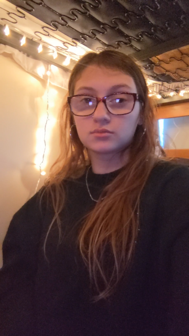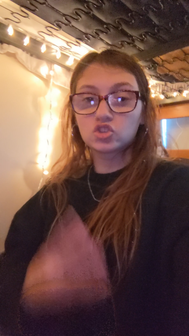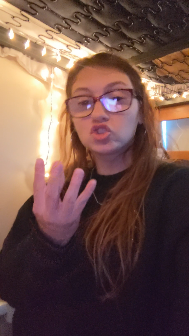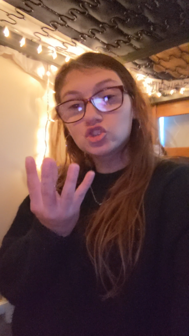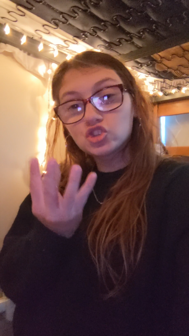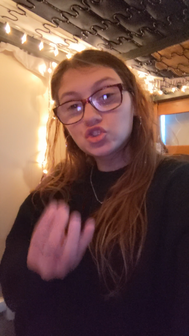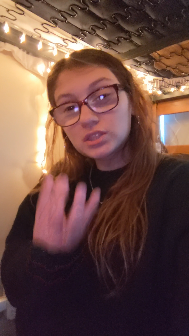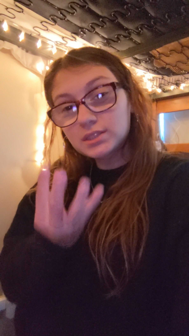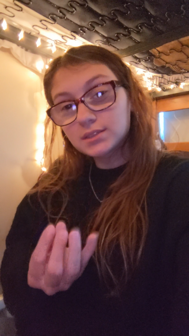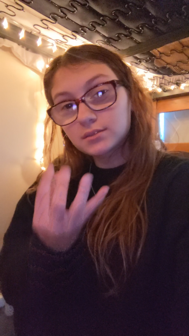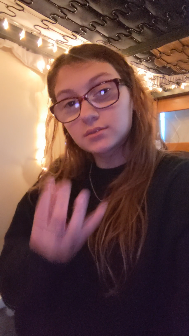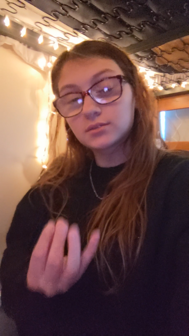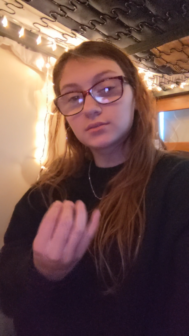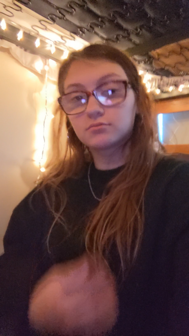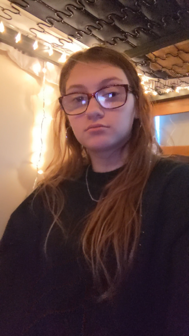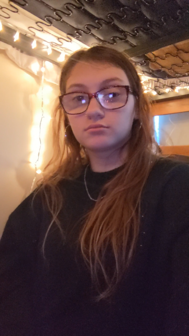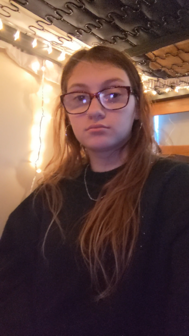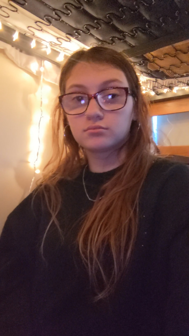gentle